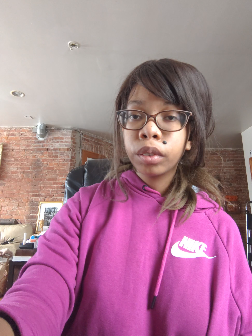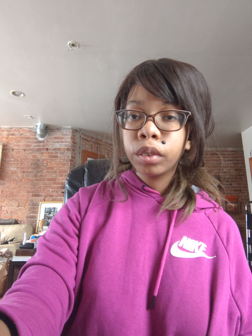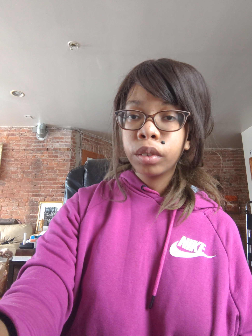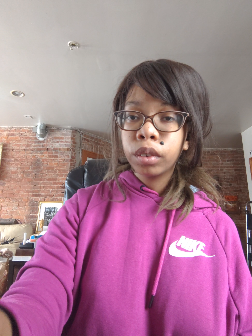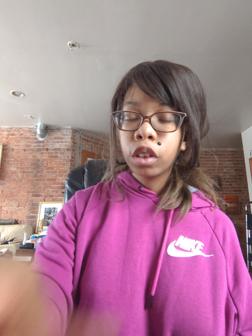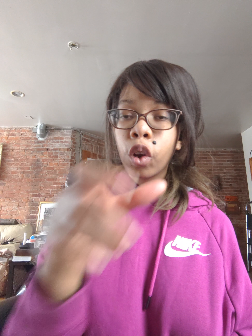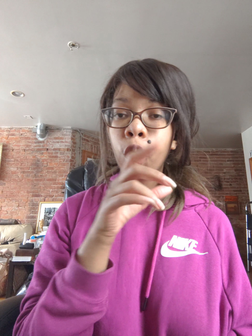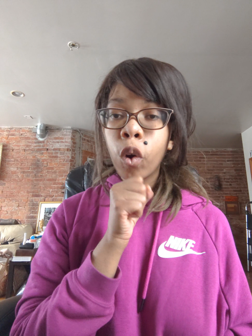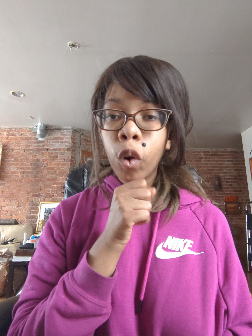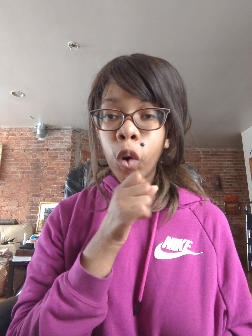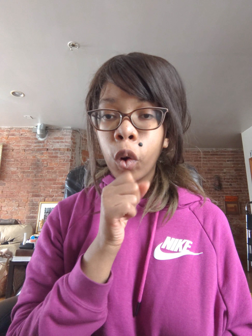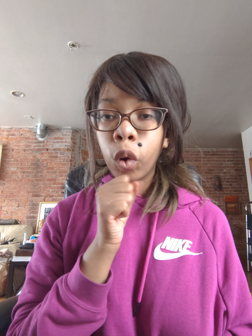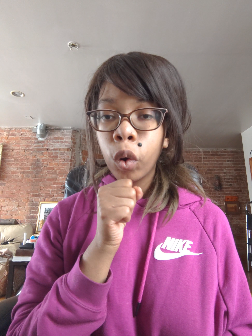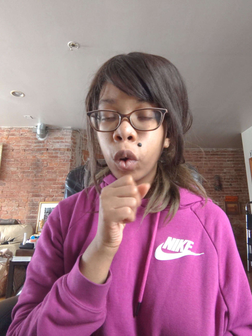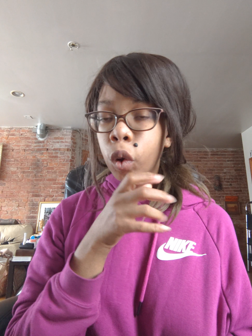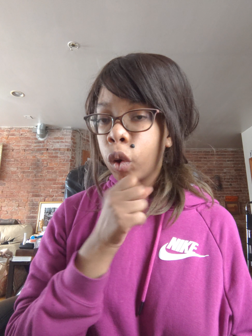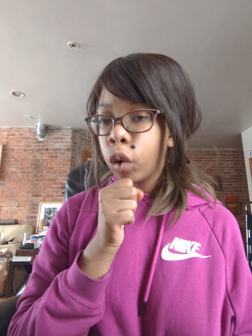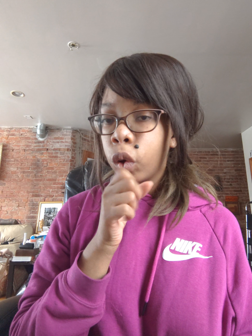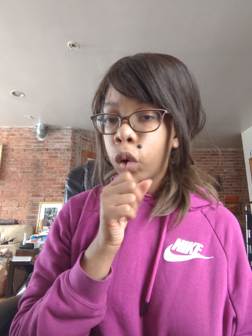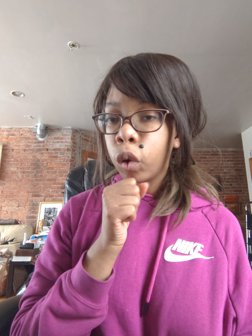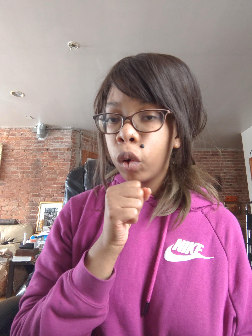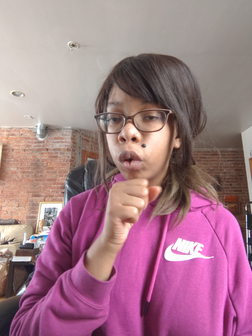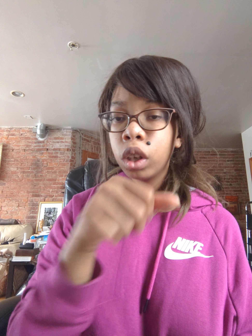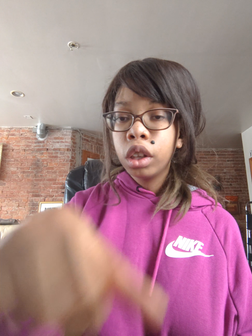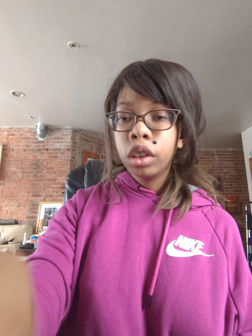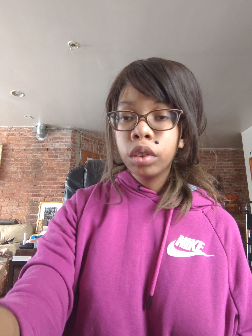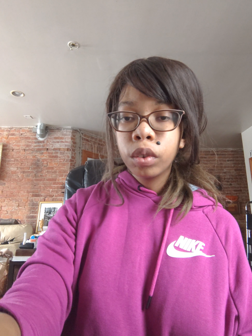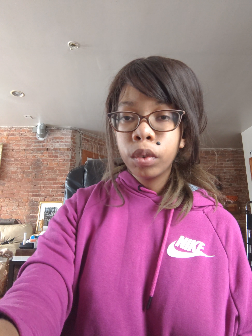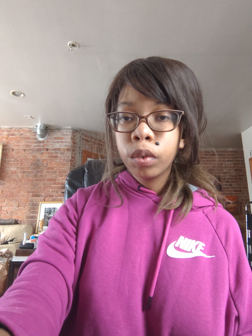orange